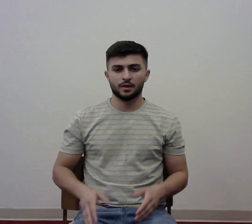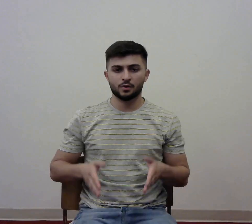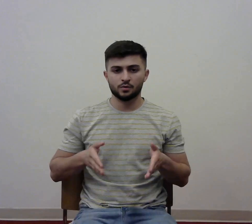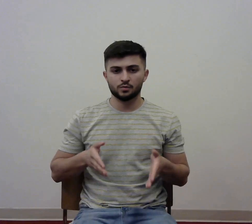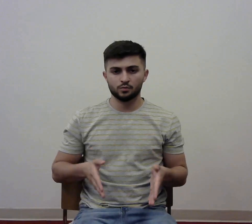burda